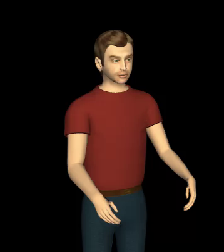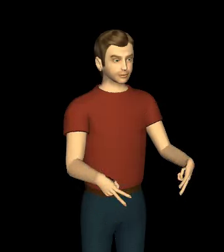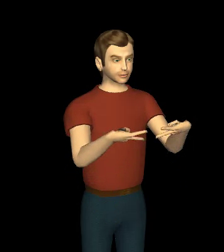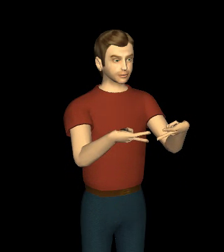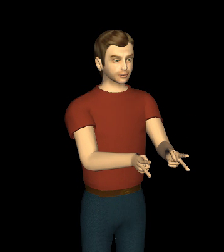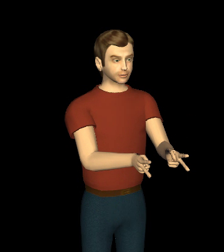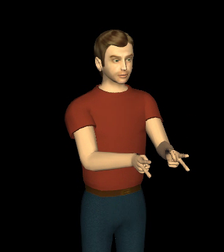تفويض